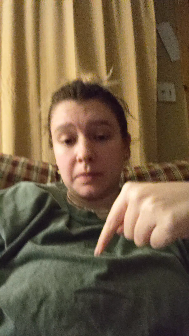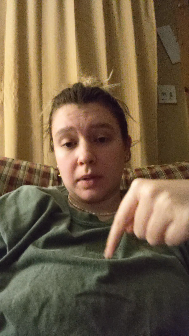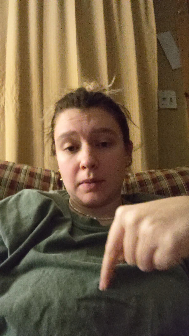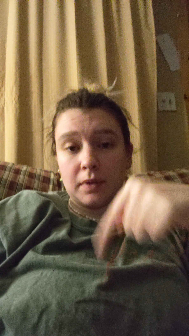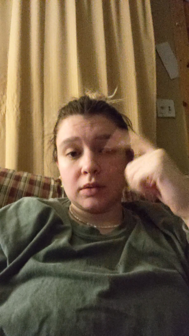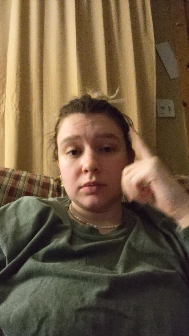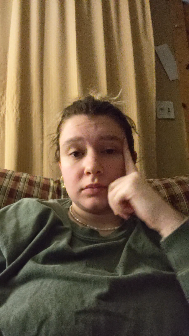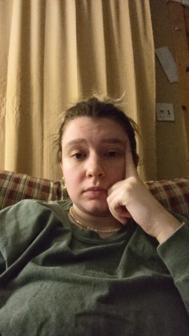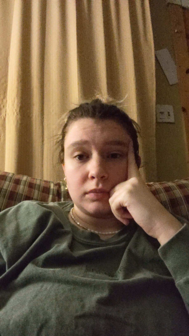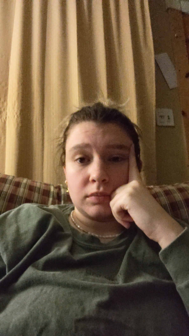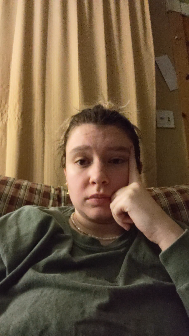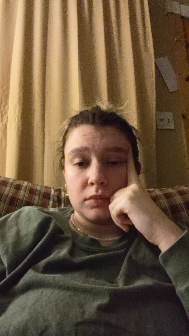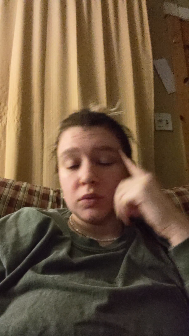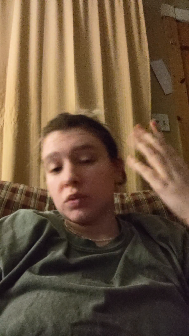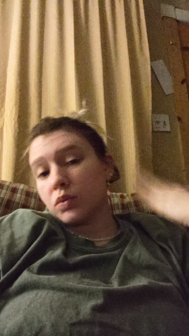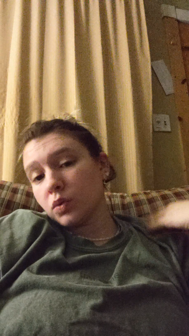shoulder